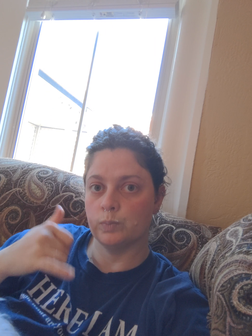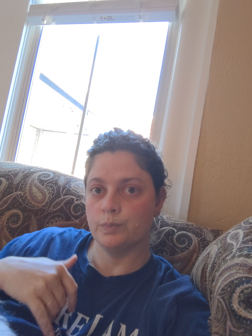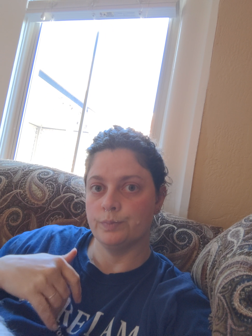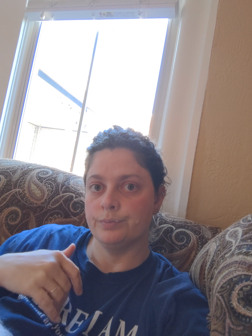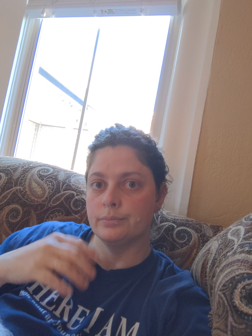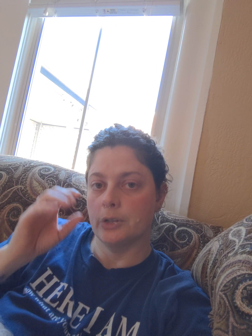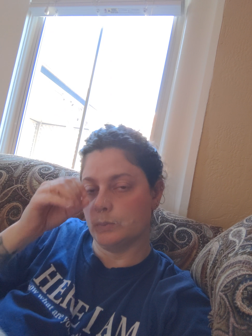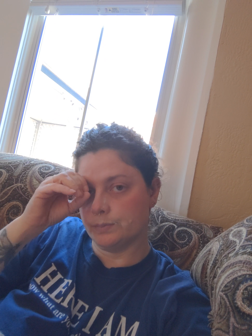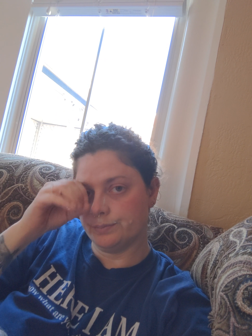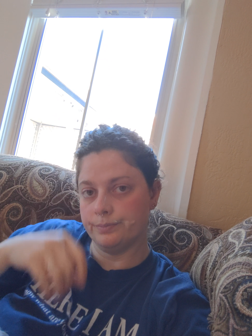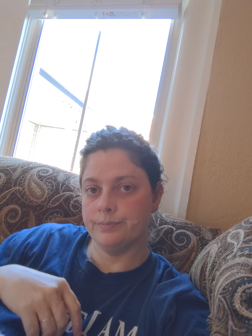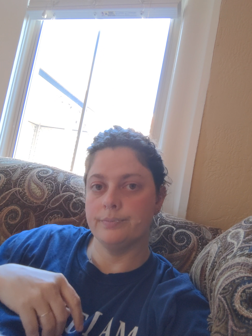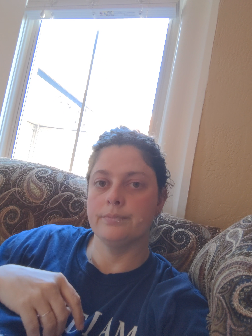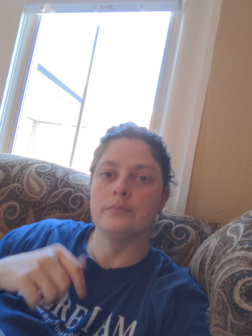owl